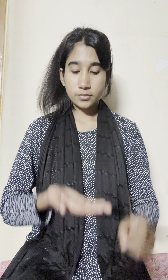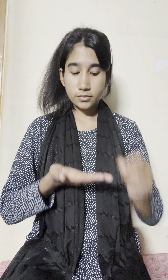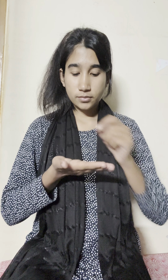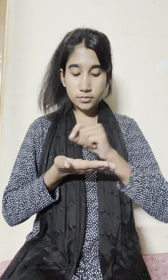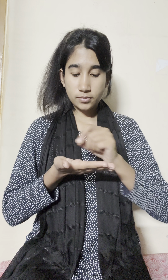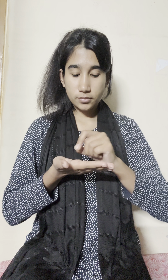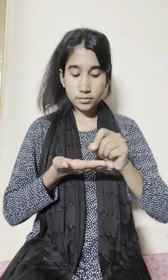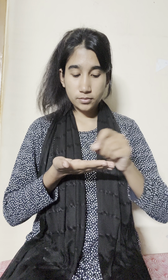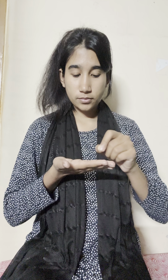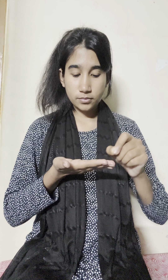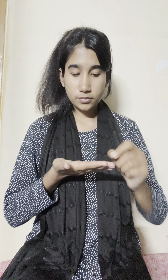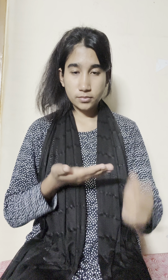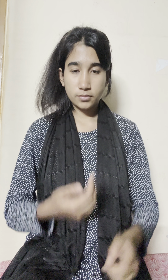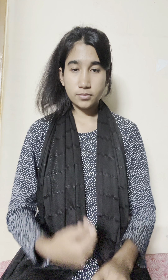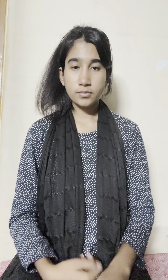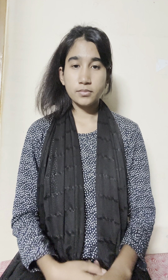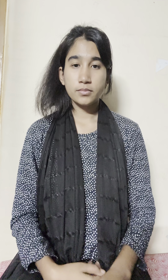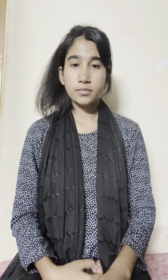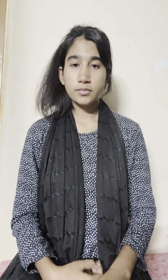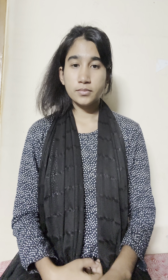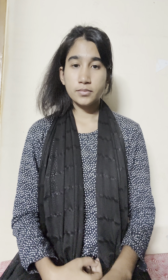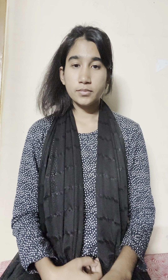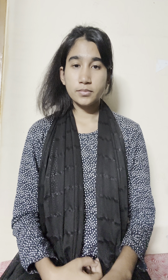লেখা